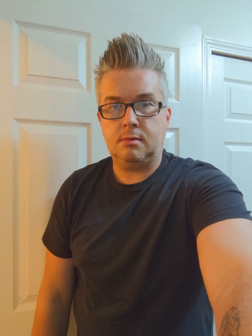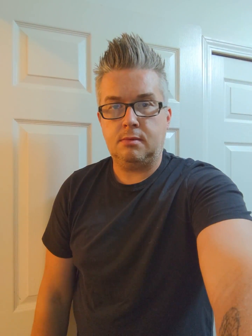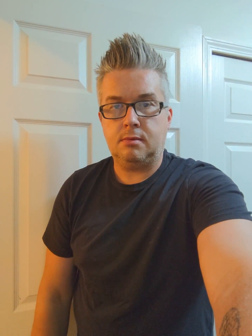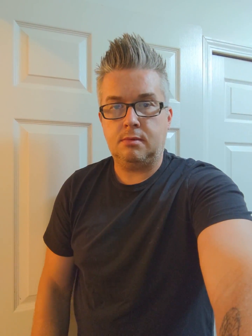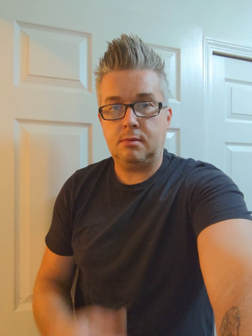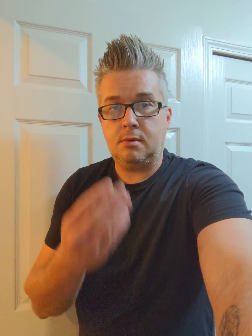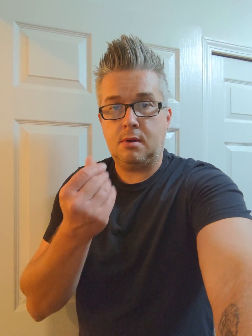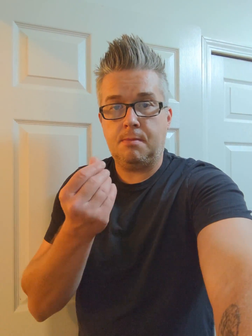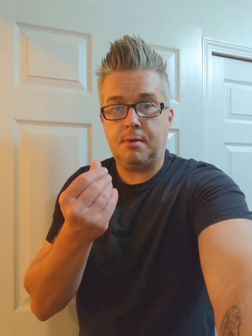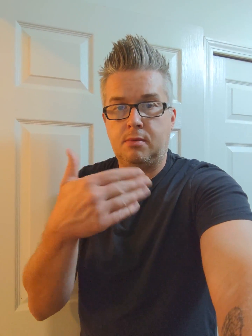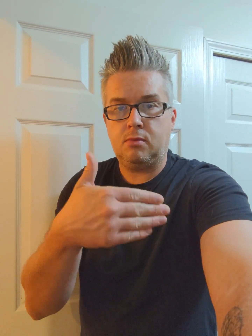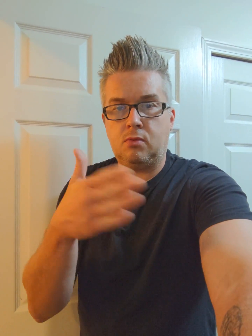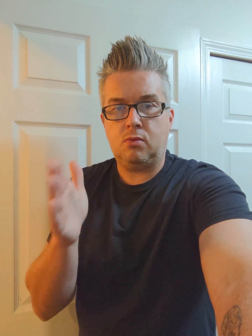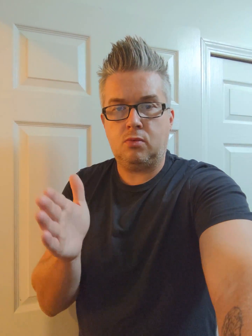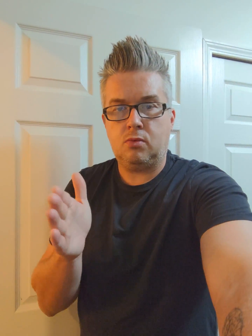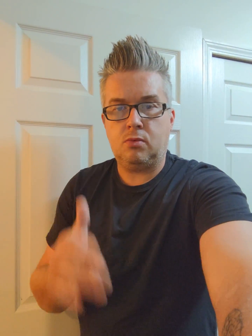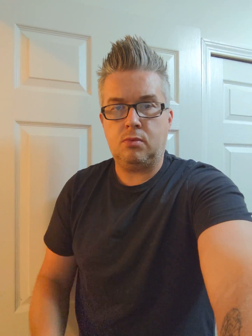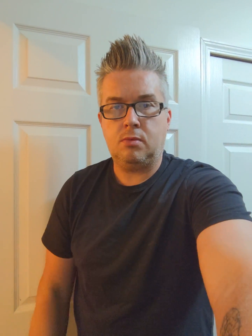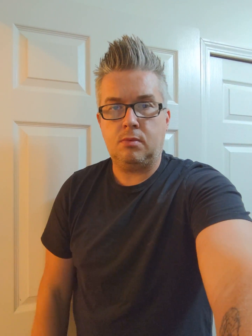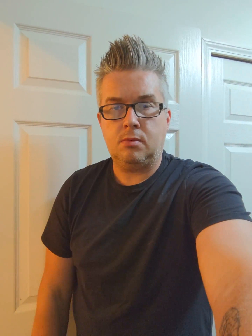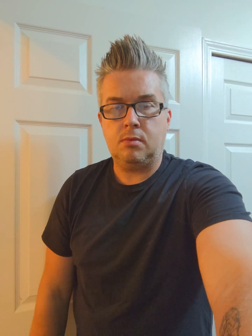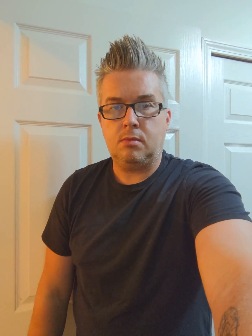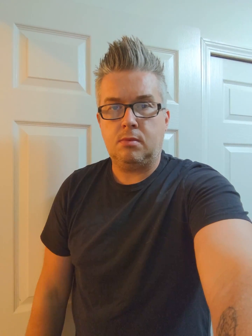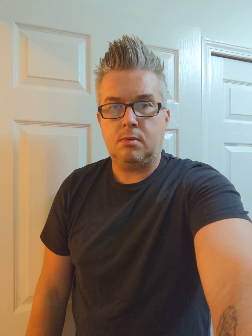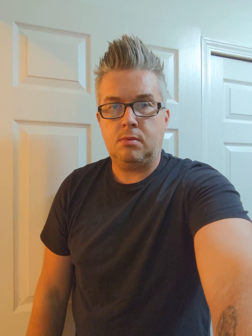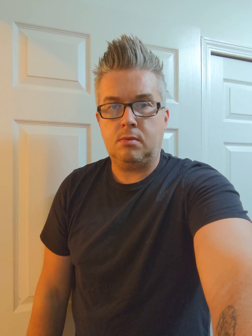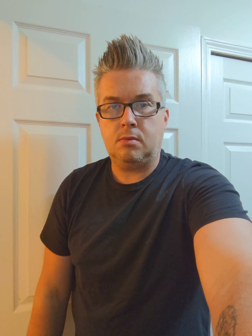sandbox